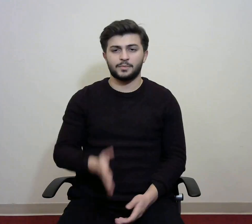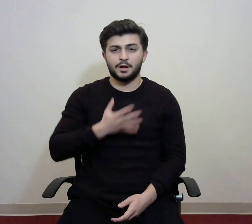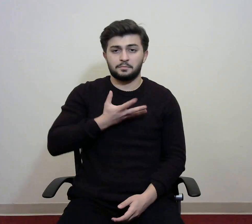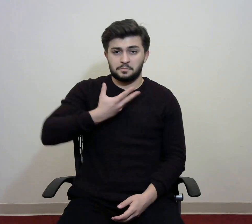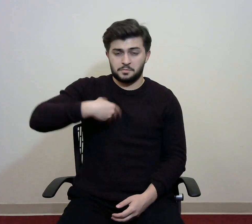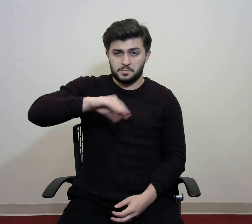biz